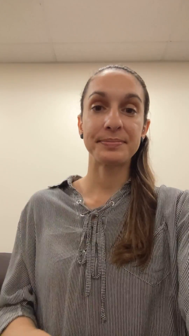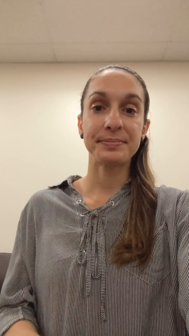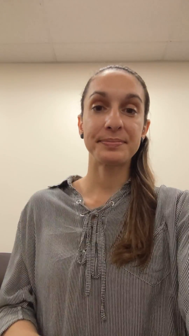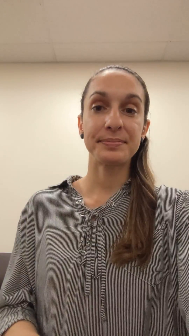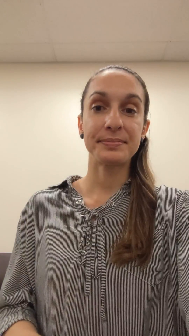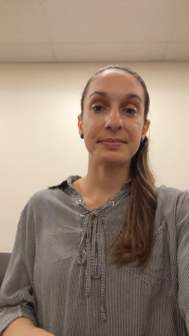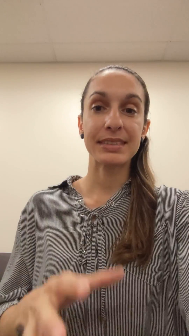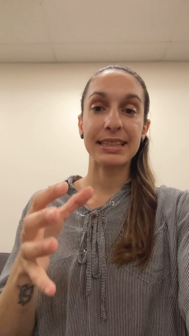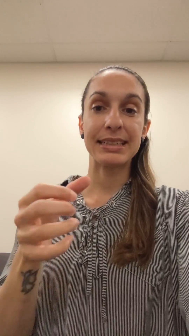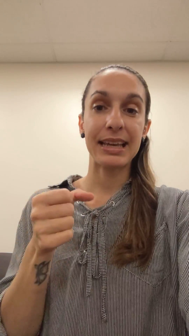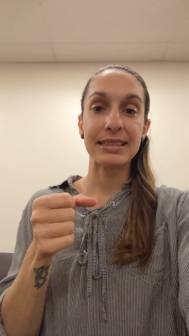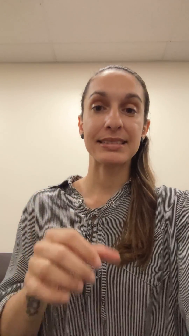get